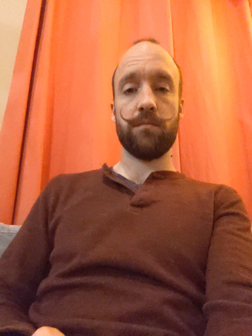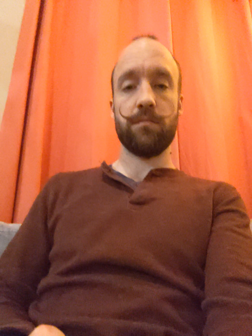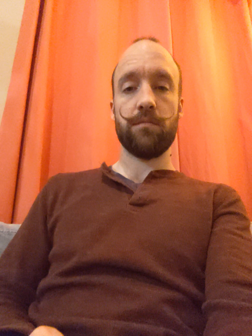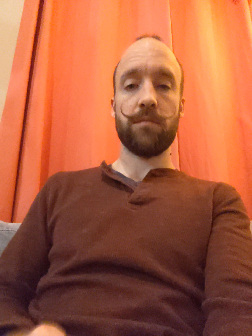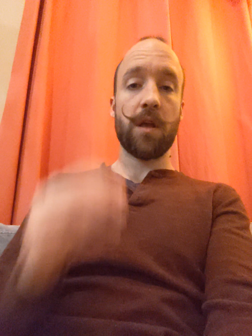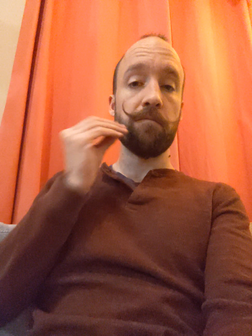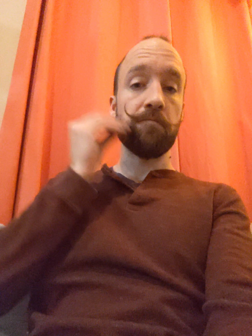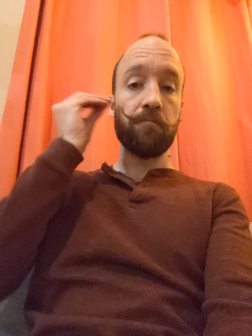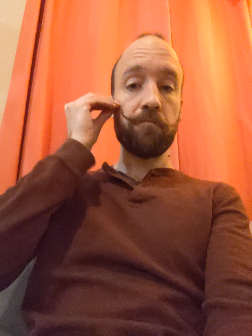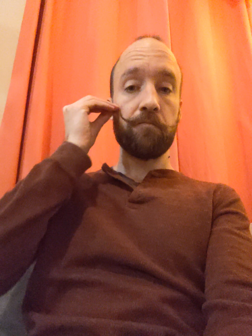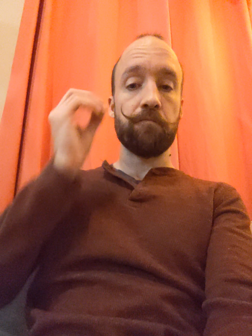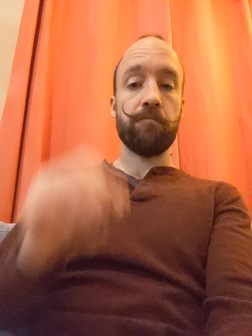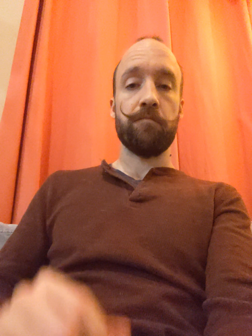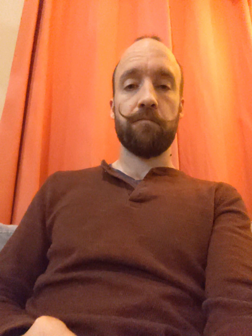home